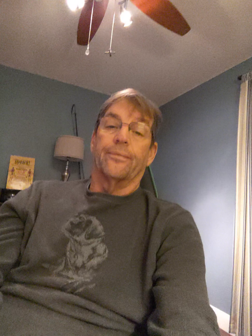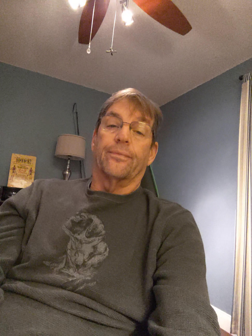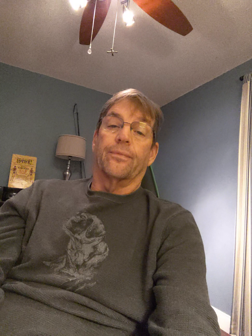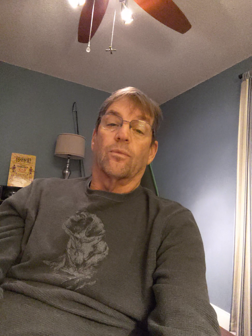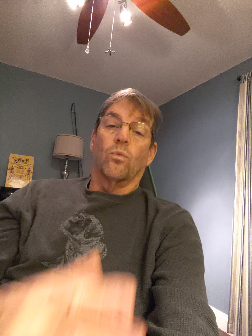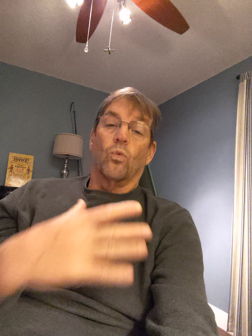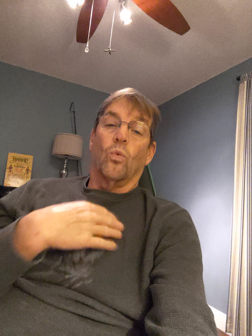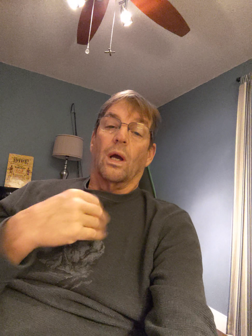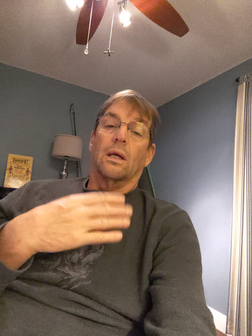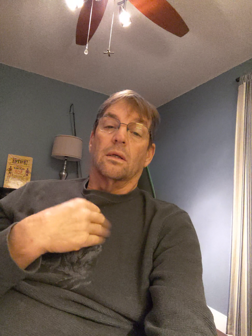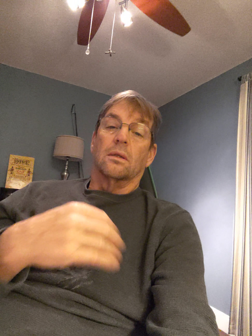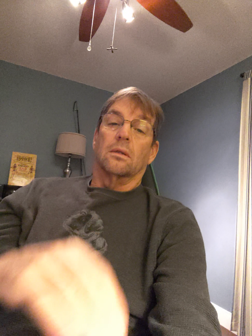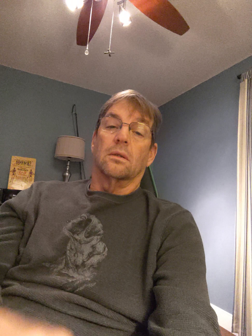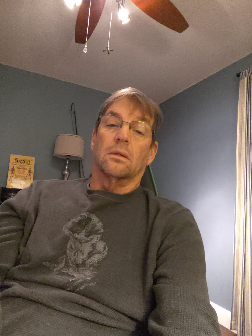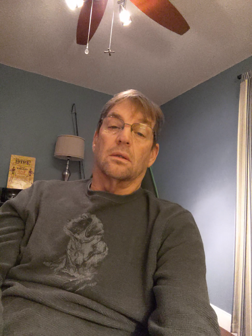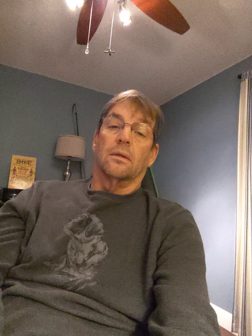white